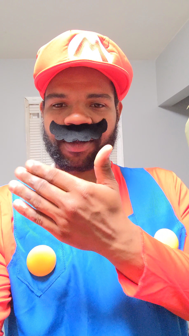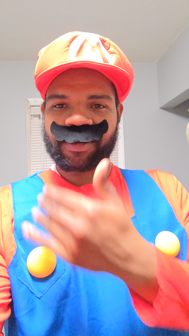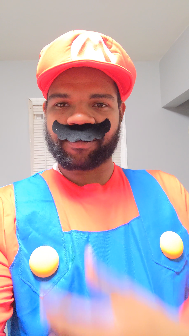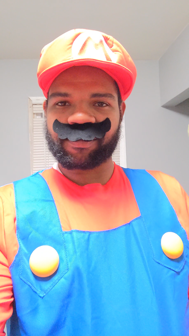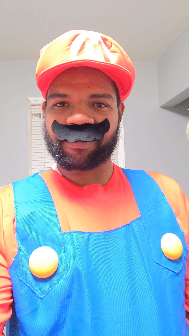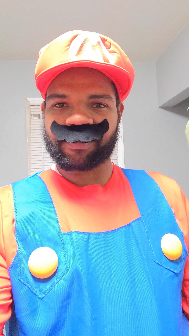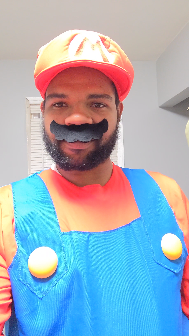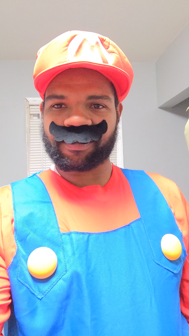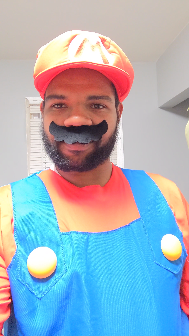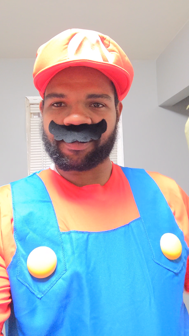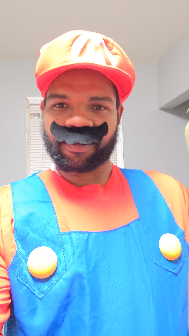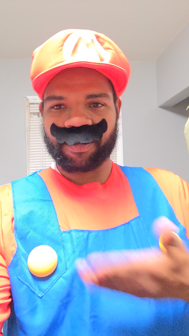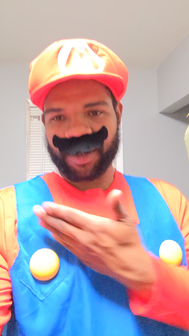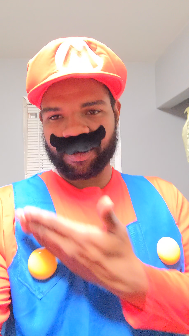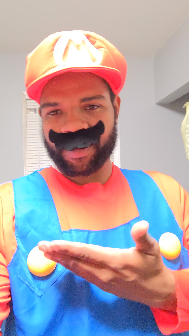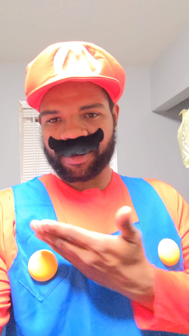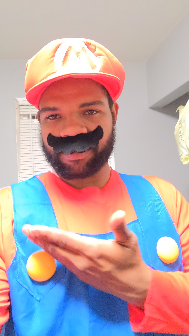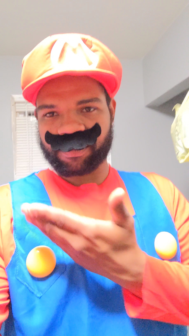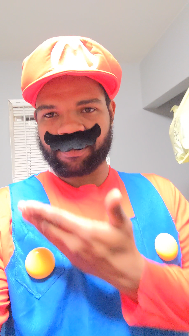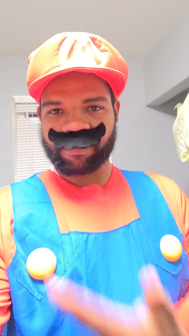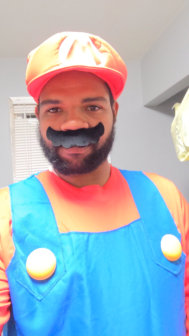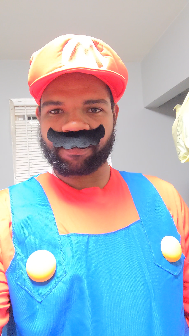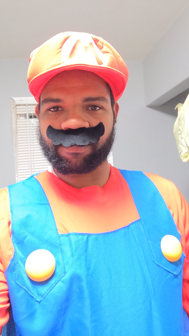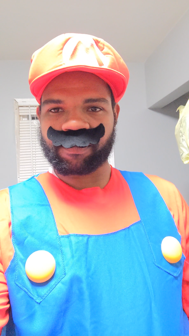baby